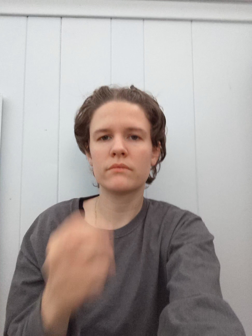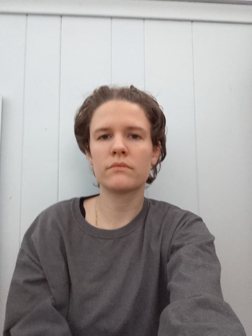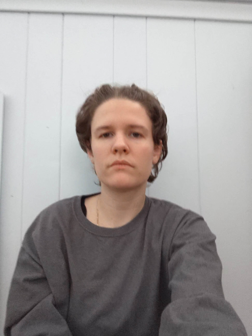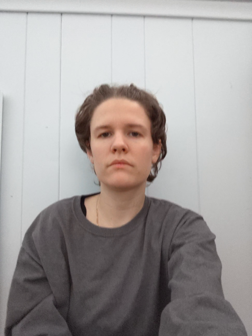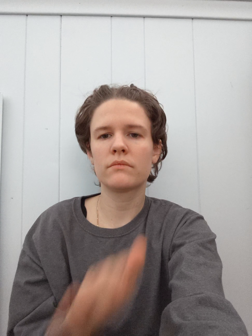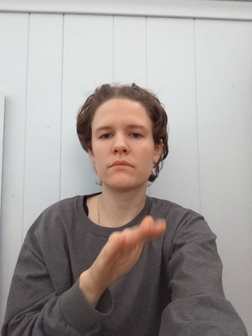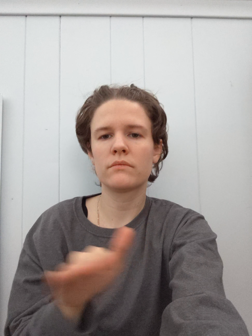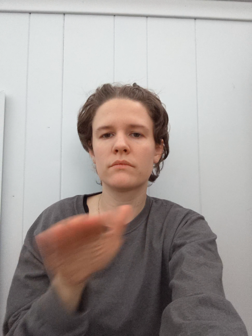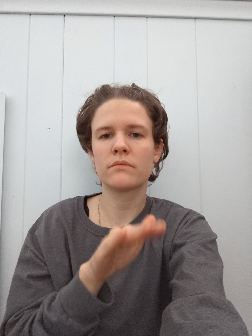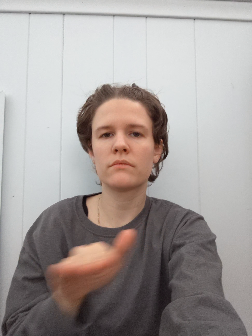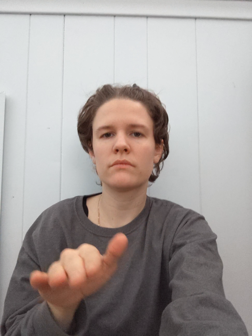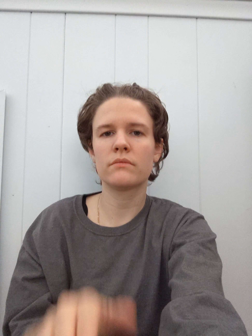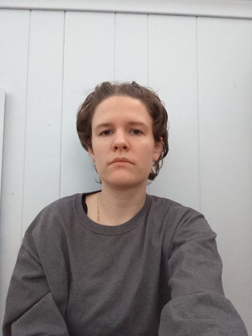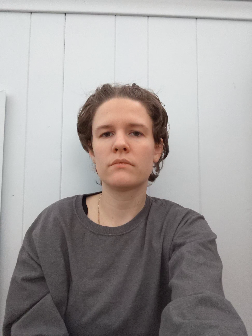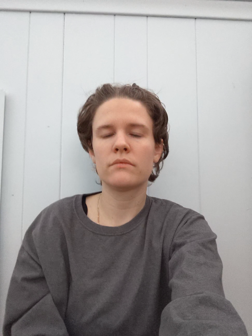clean